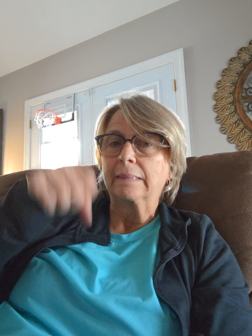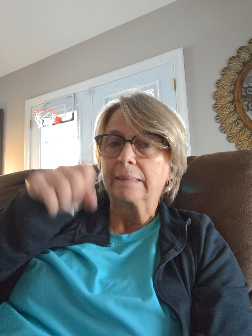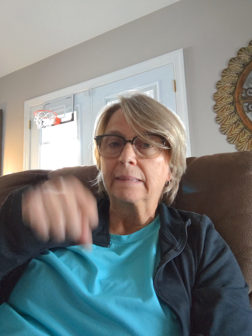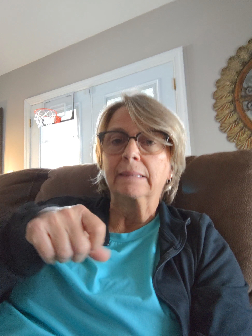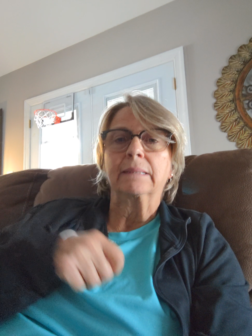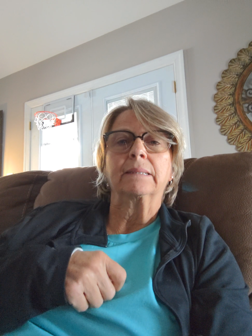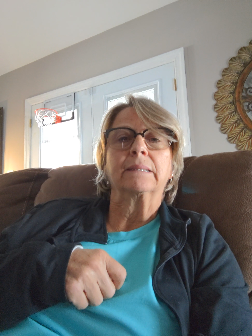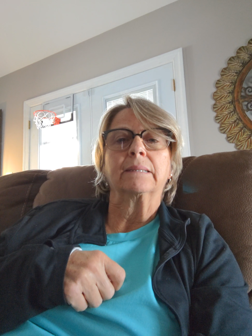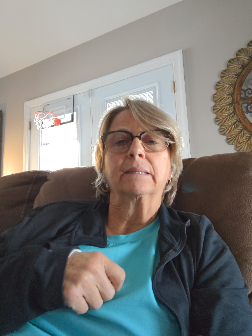yes